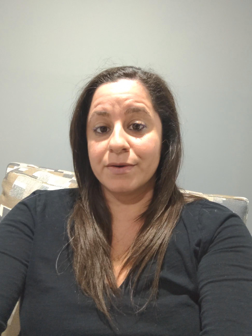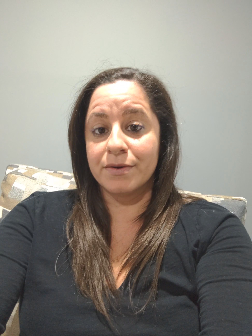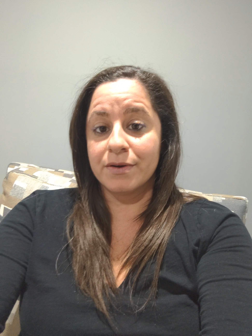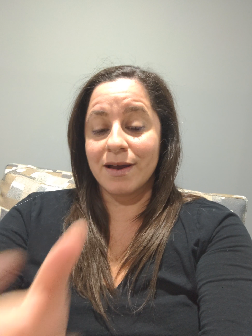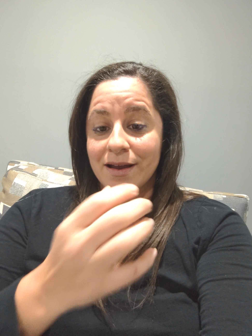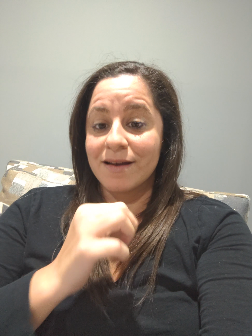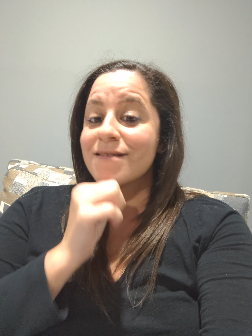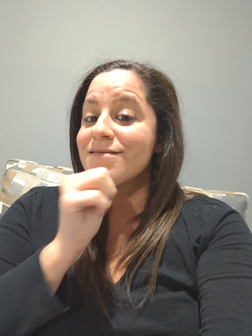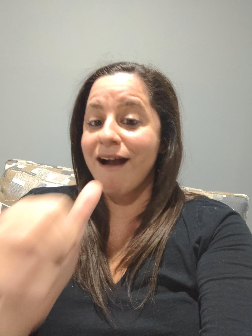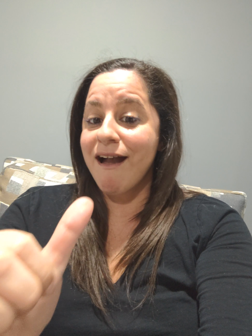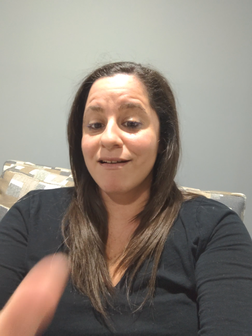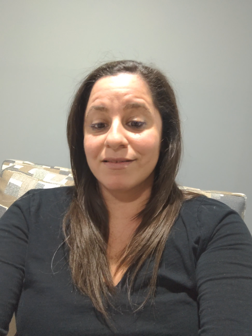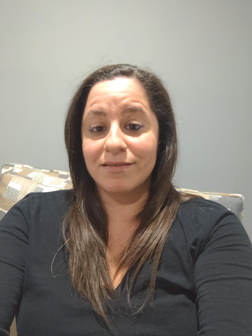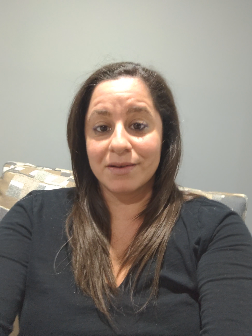not